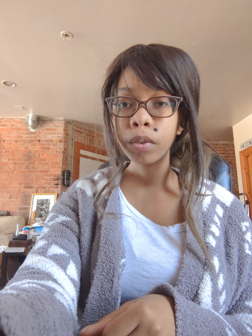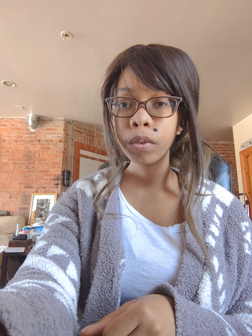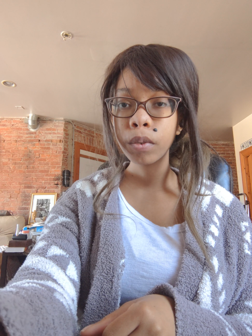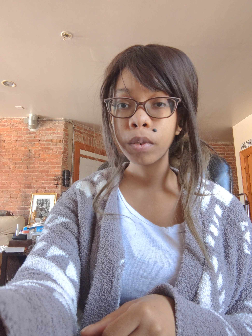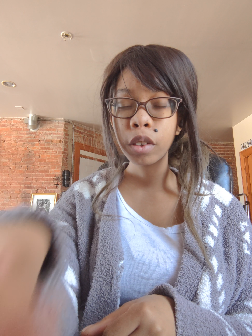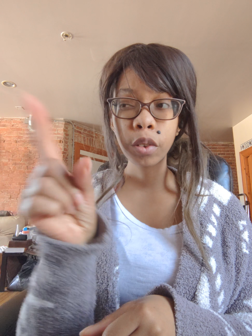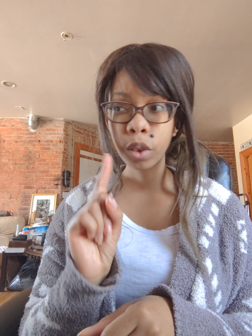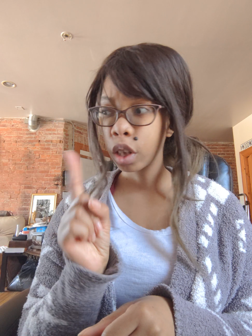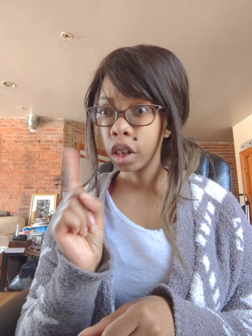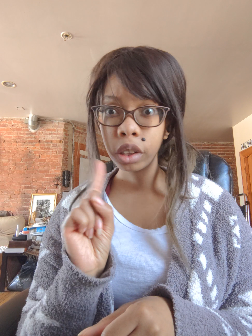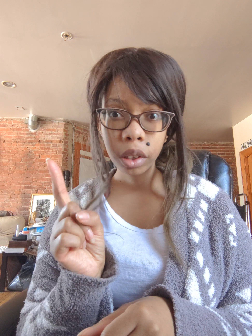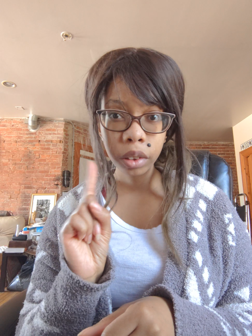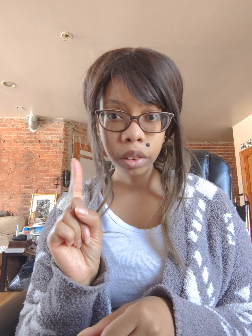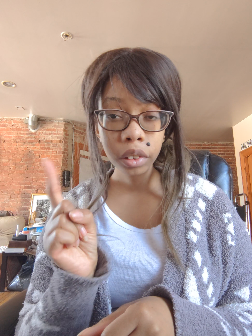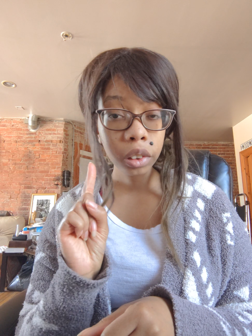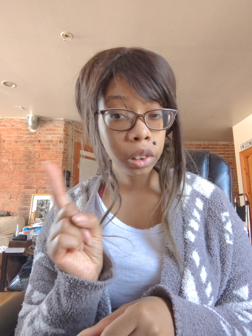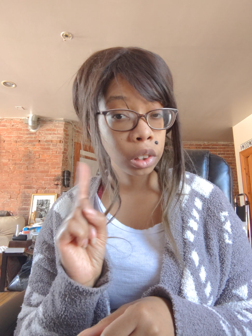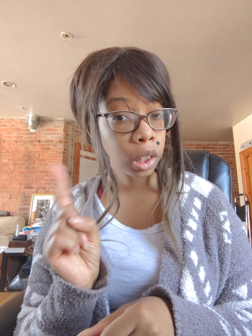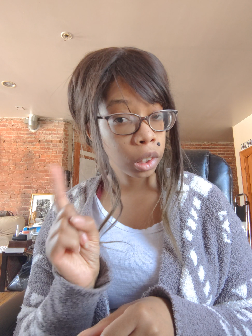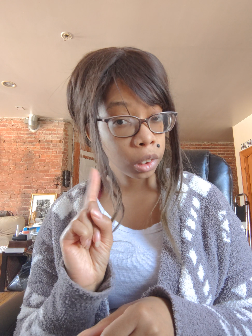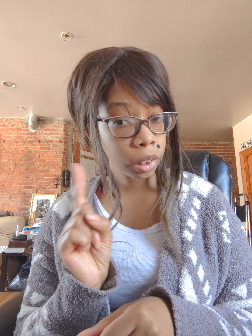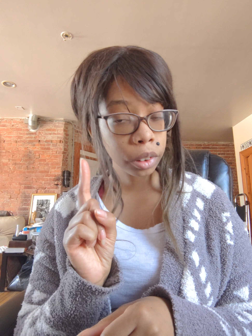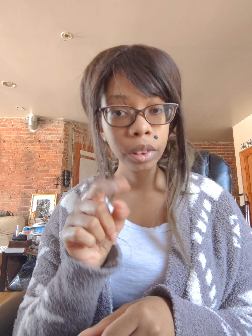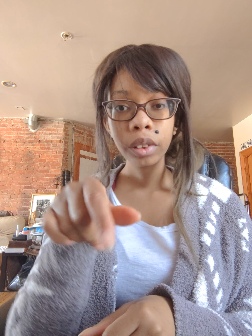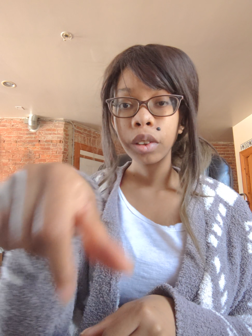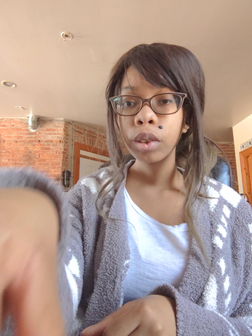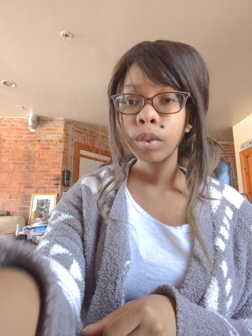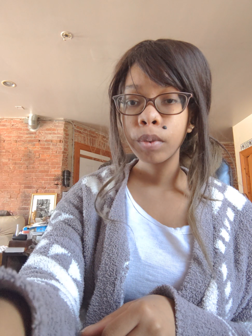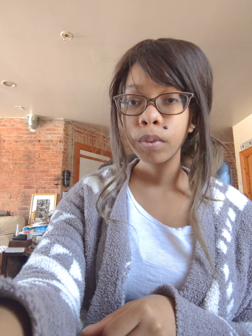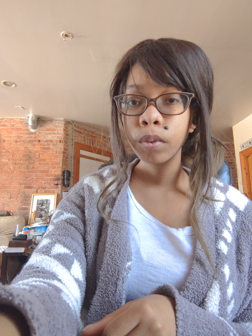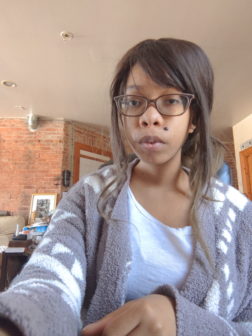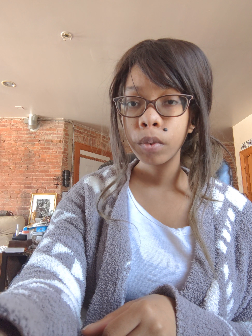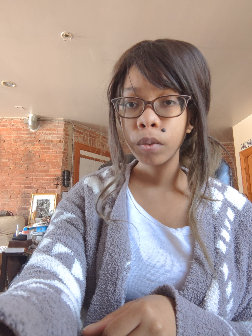where